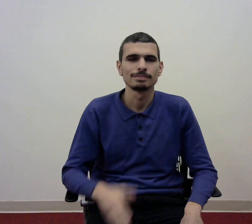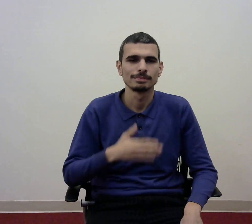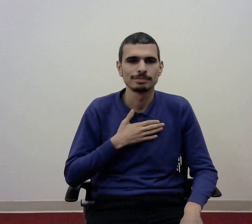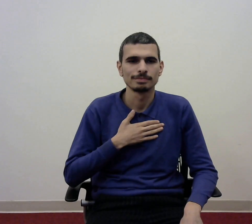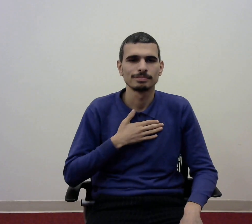mənim